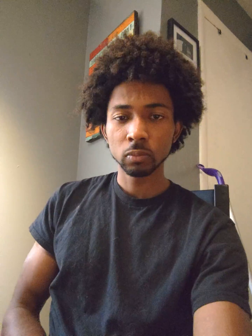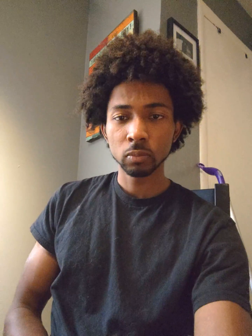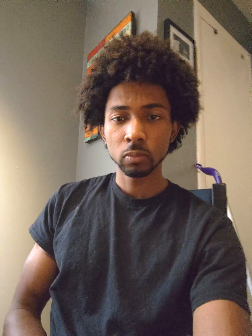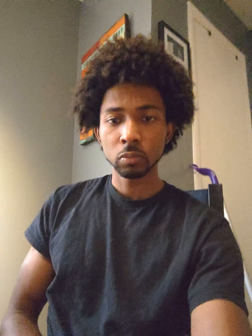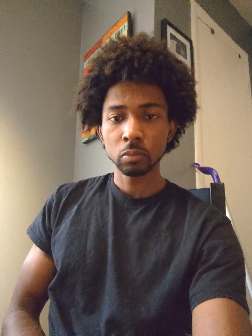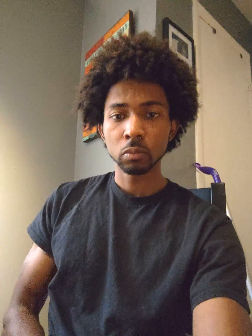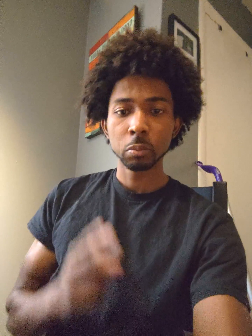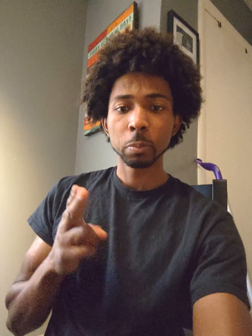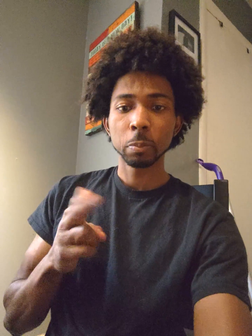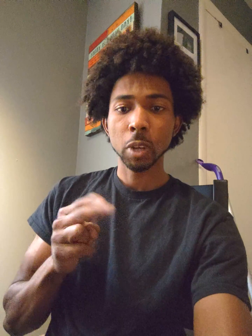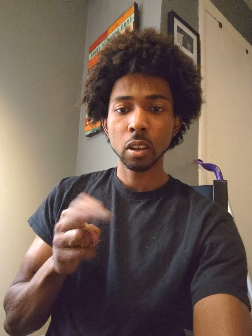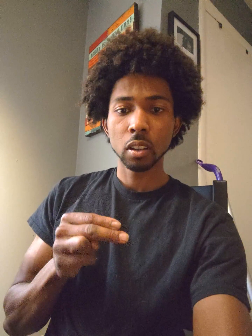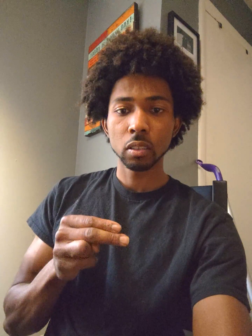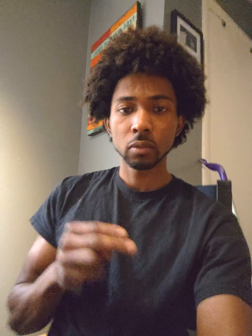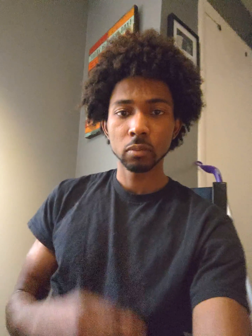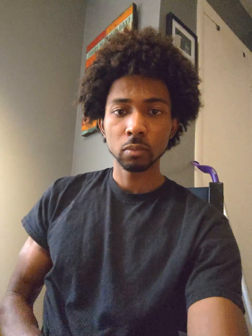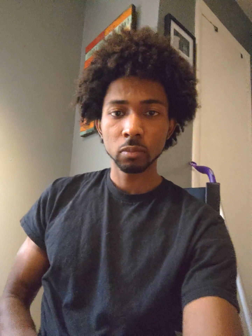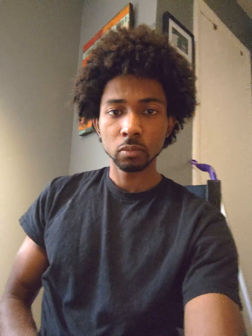belt